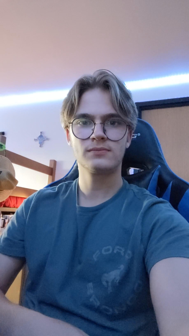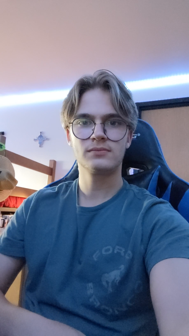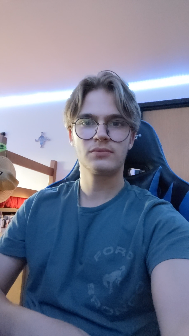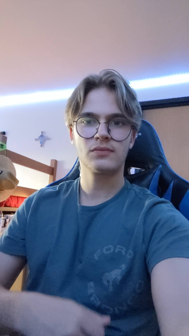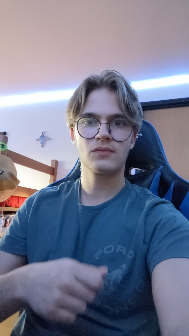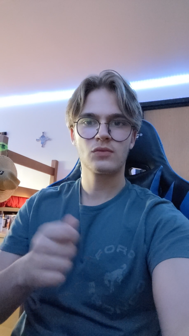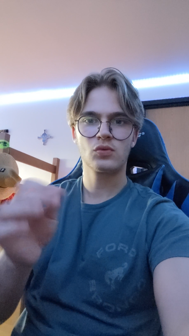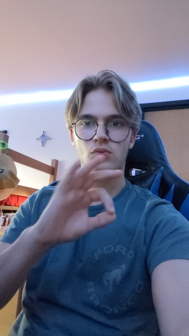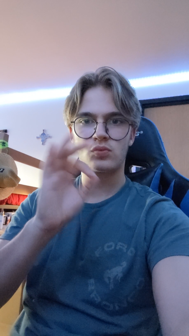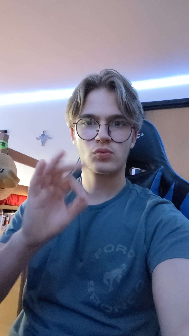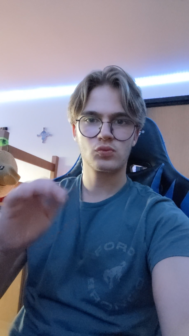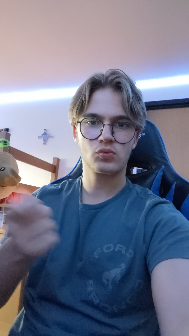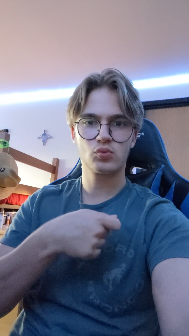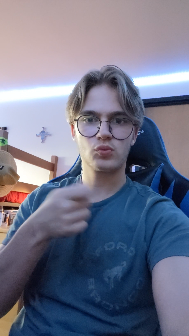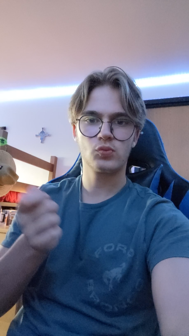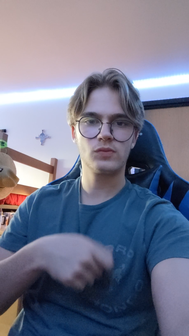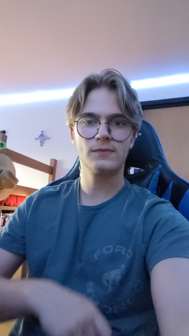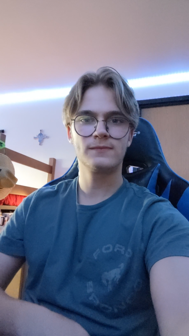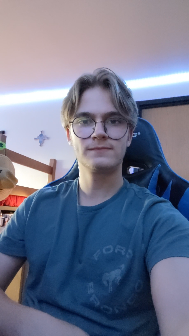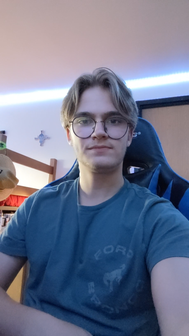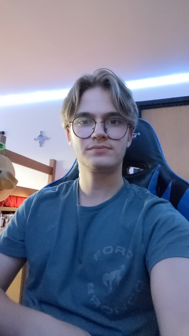hose